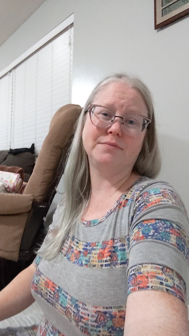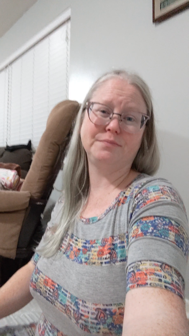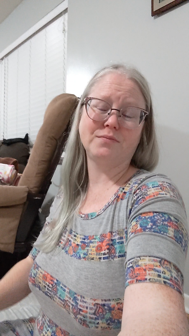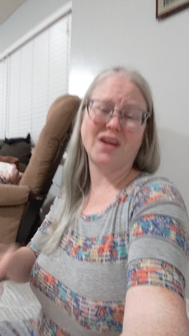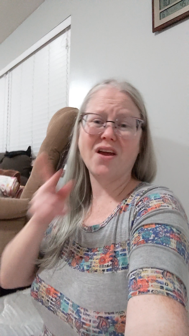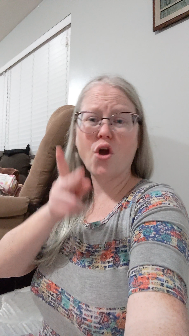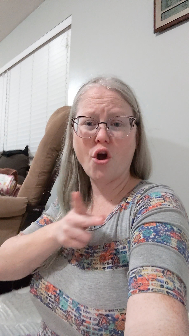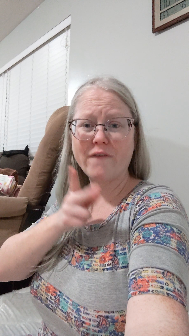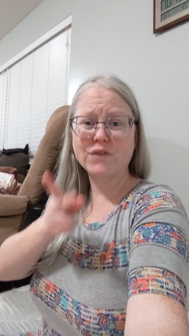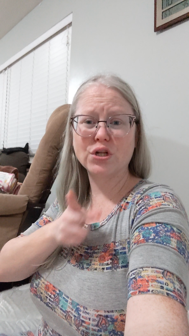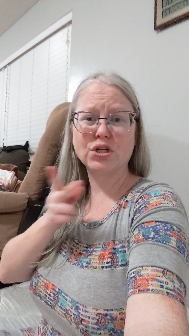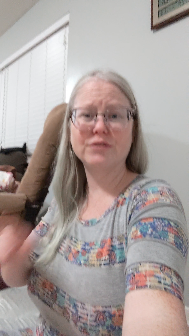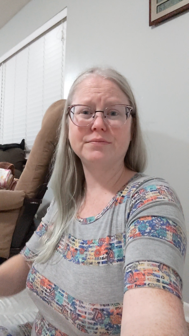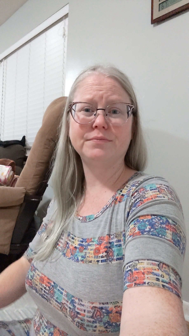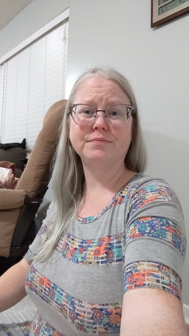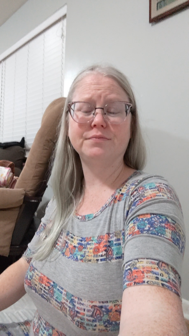careful